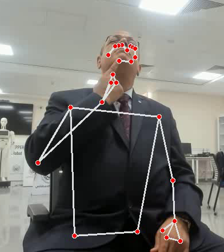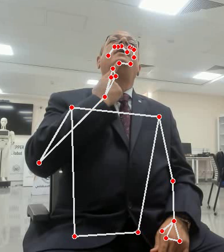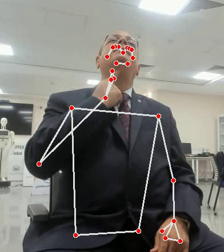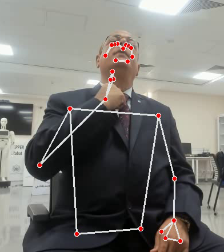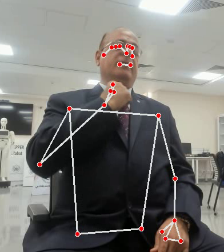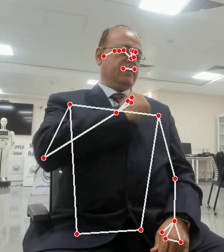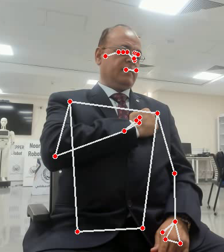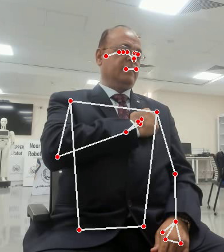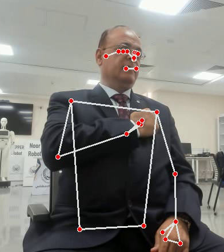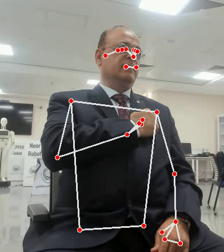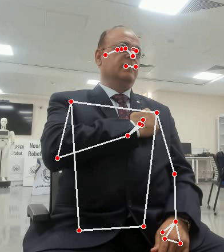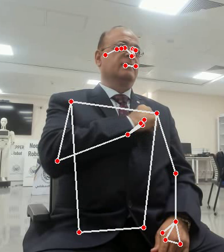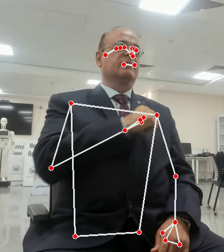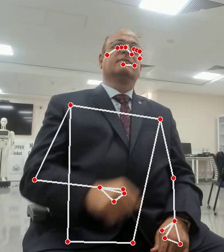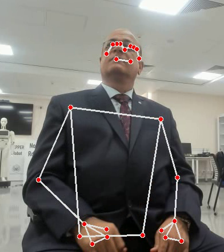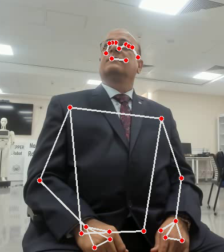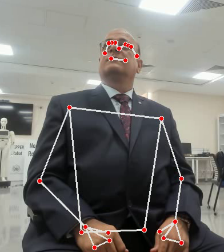bhab